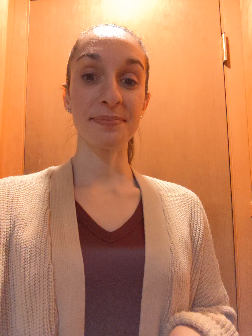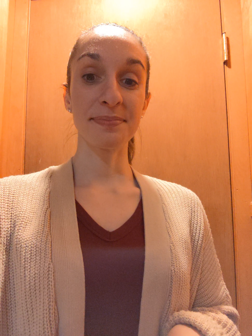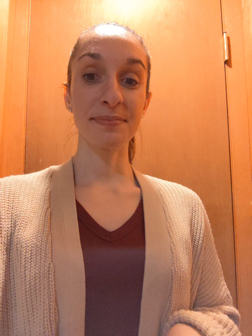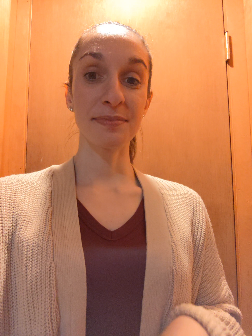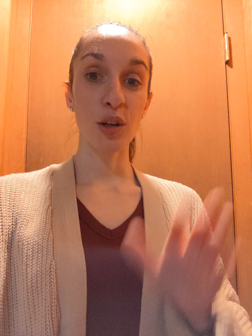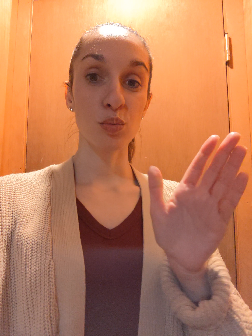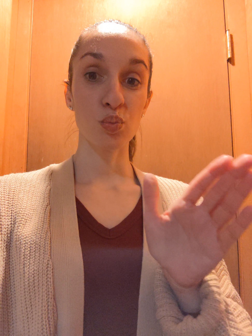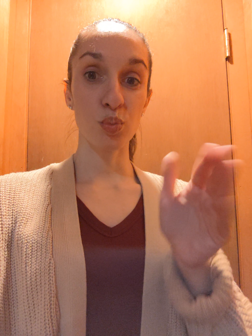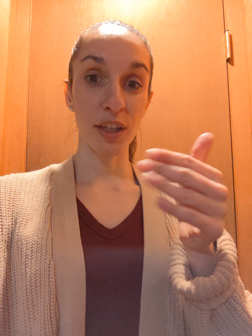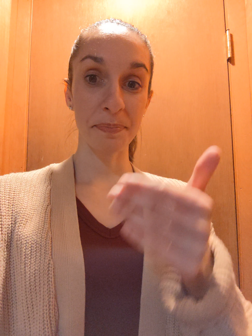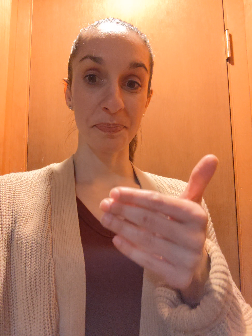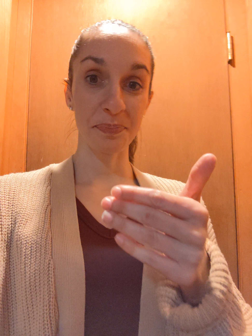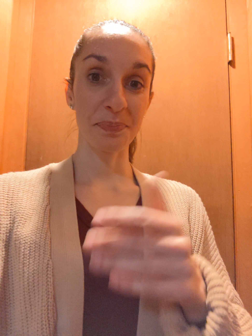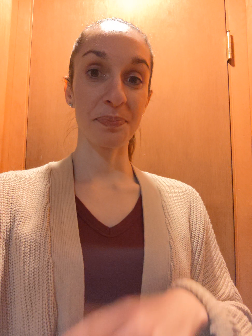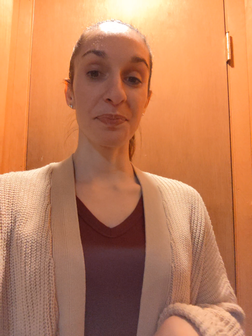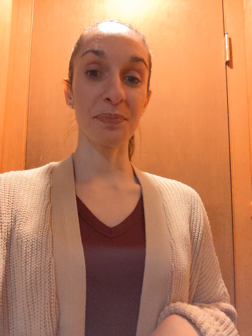room